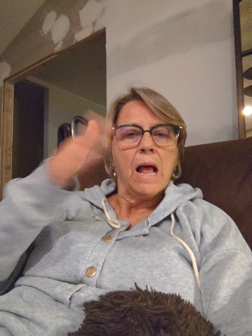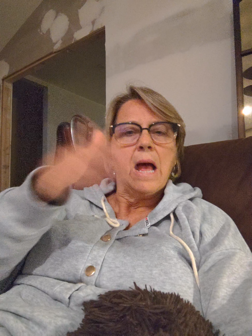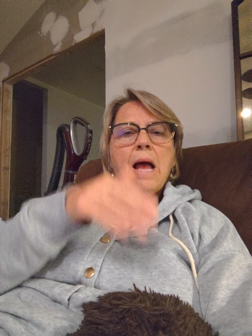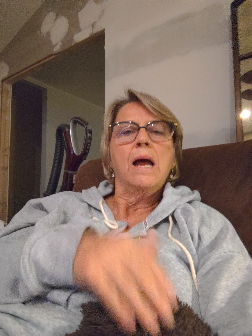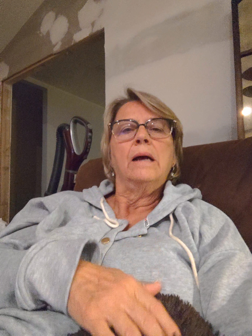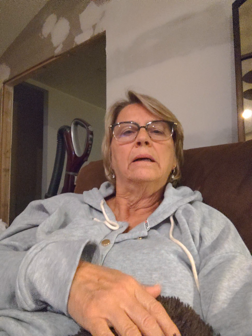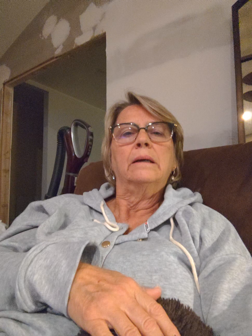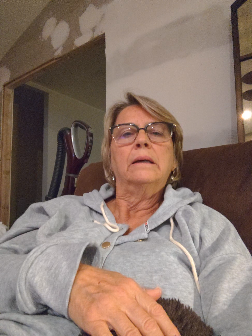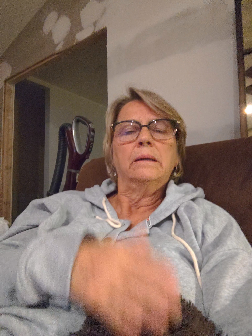flag